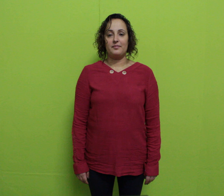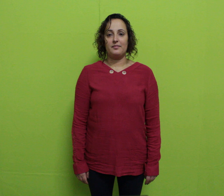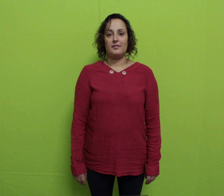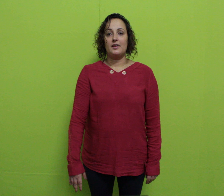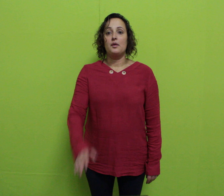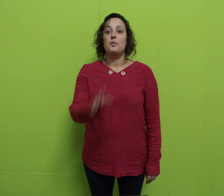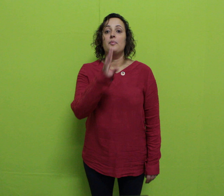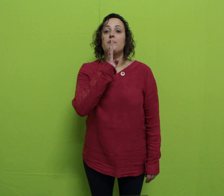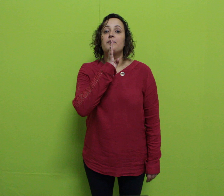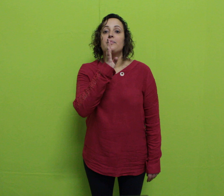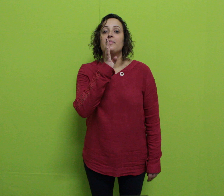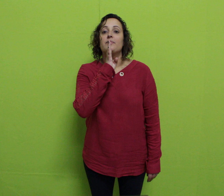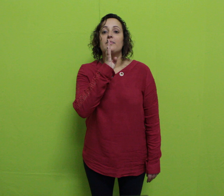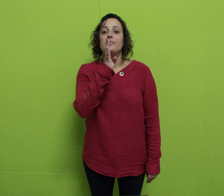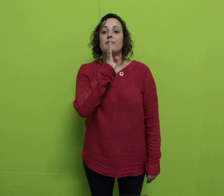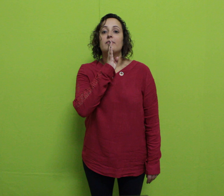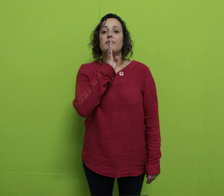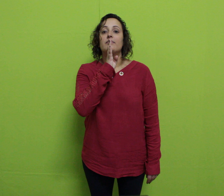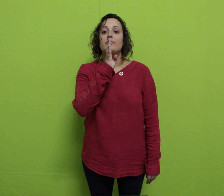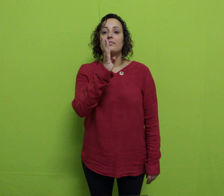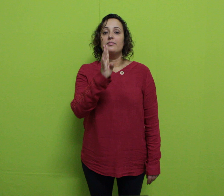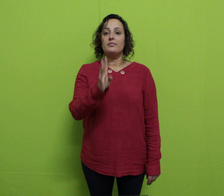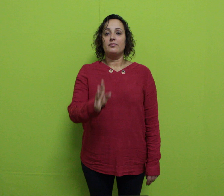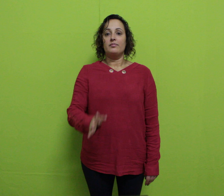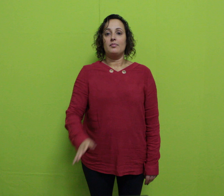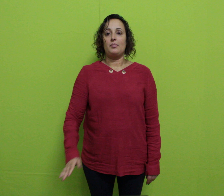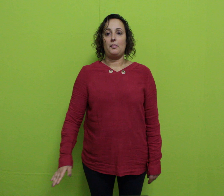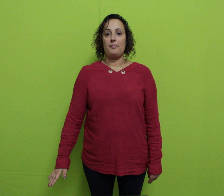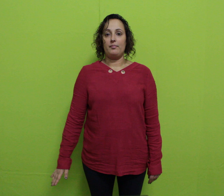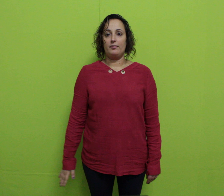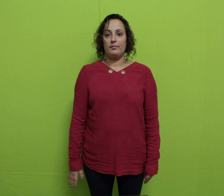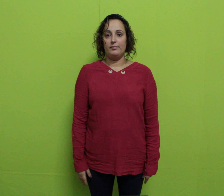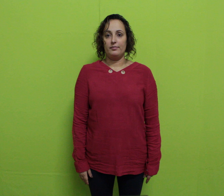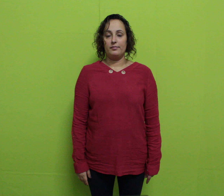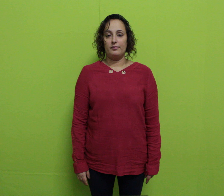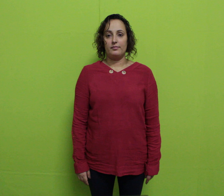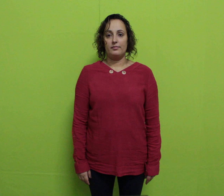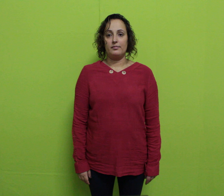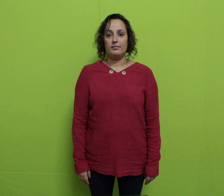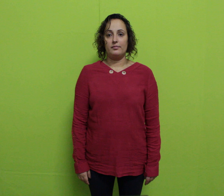conhecer